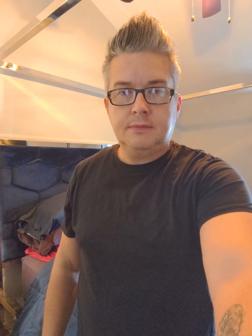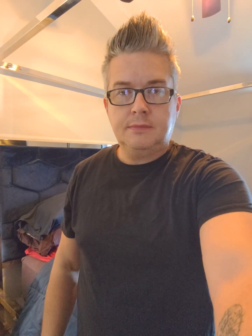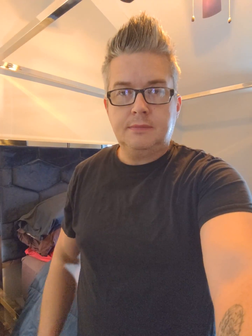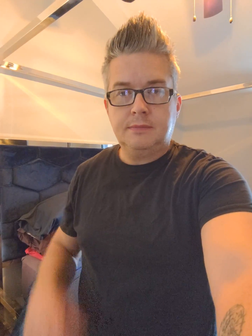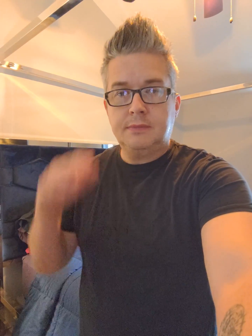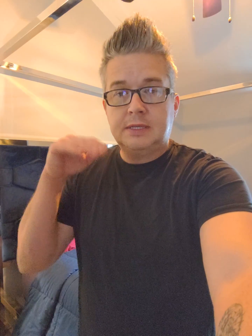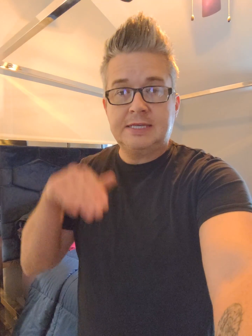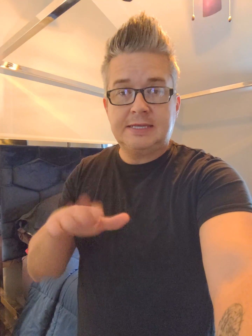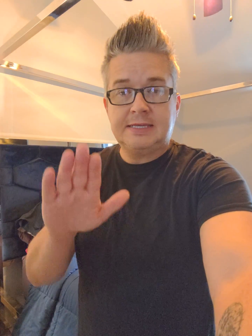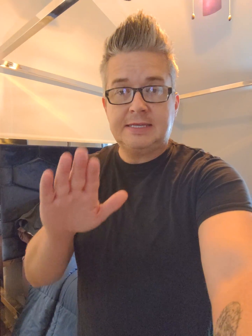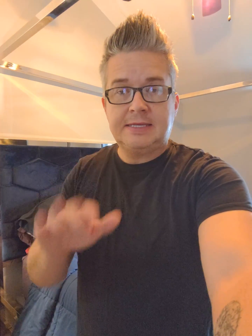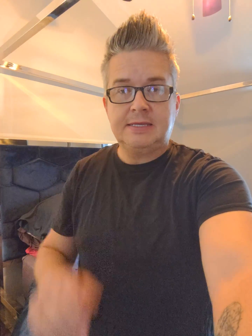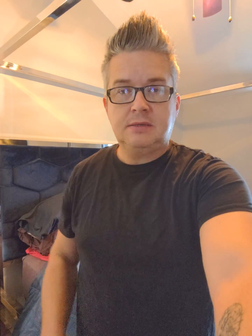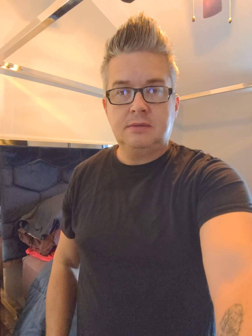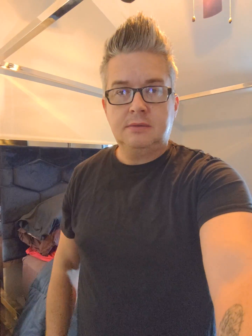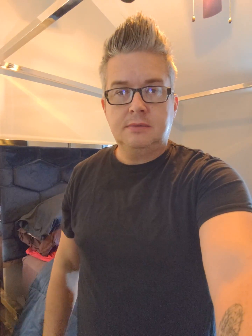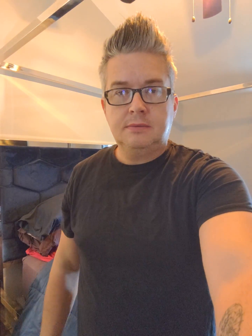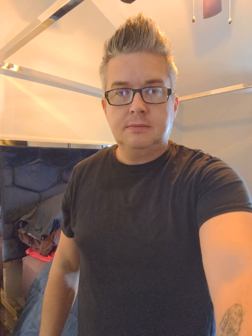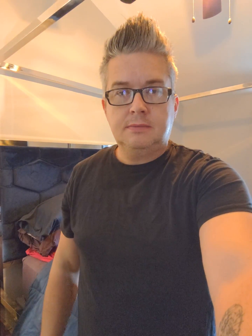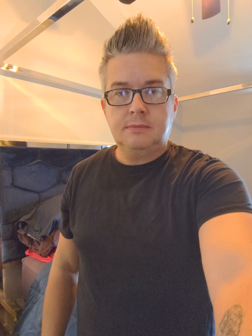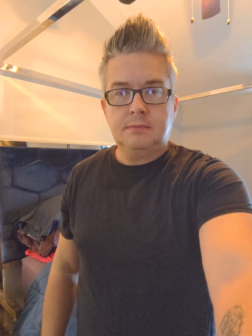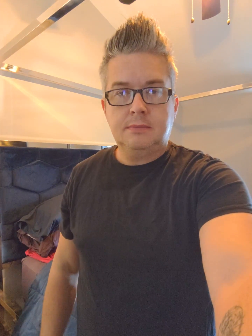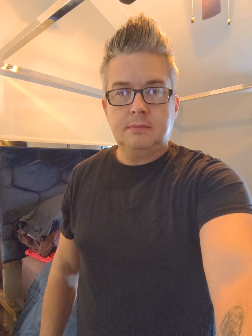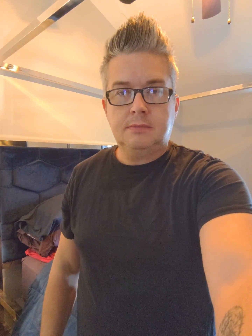enter